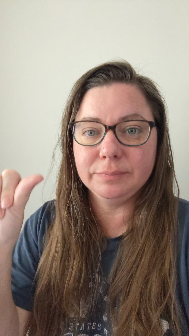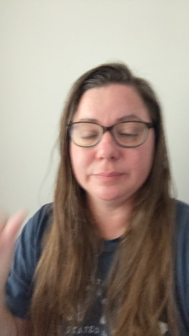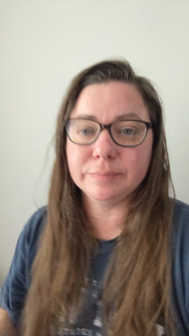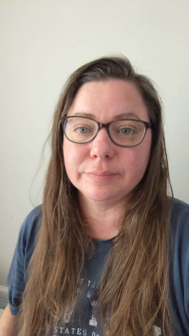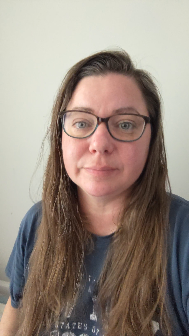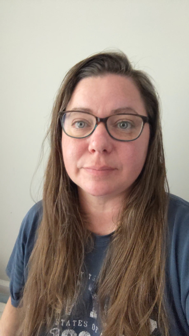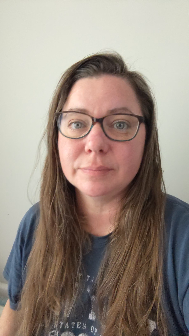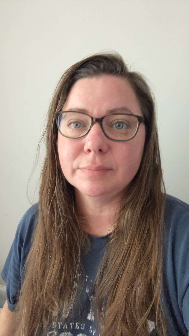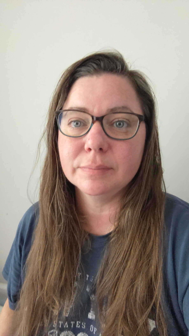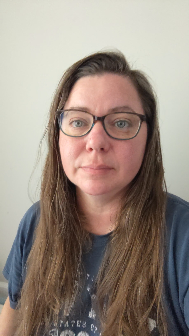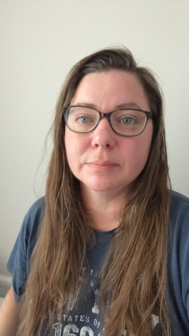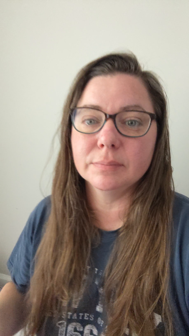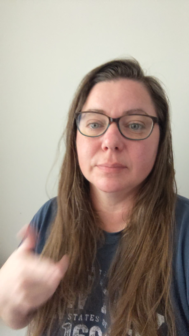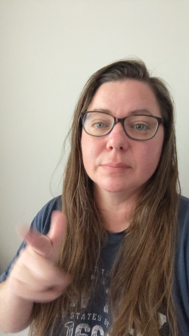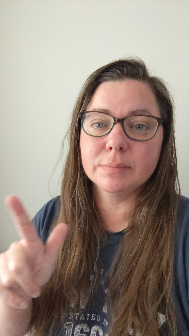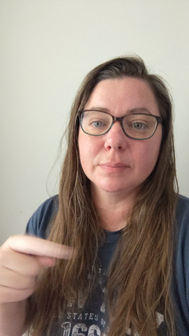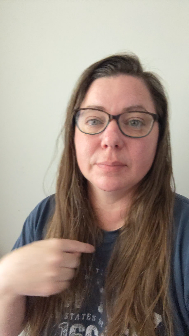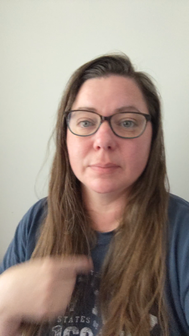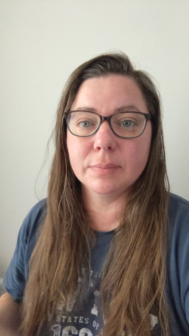let me